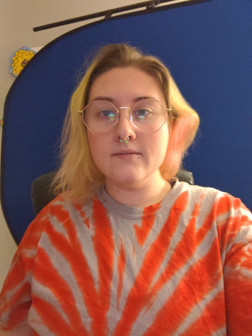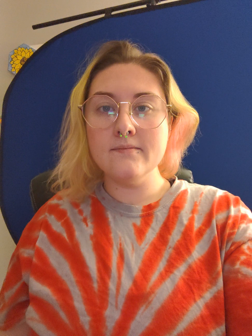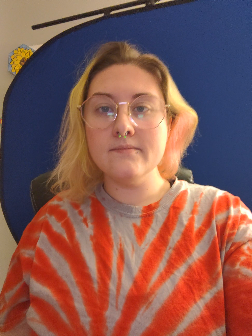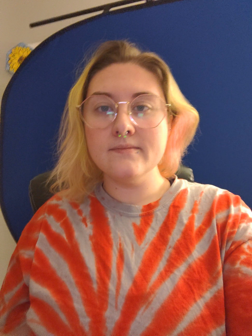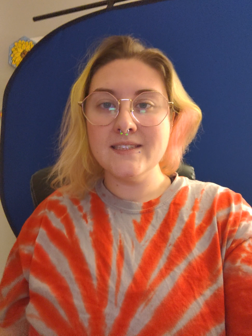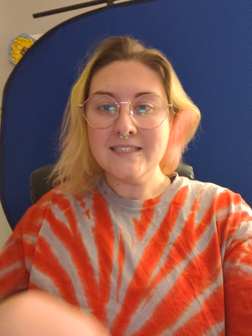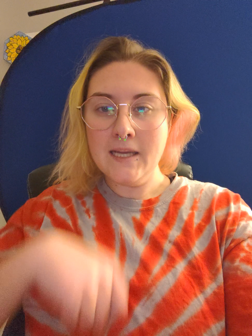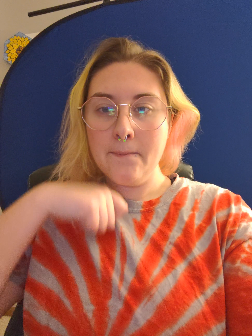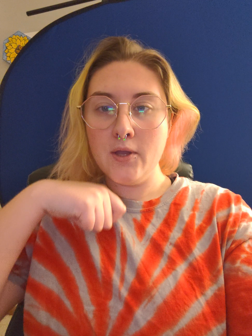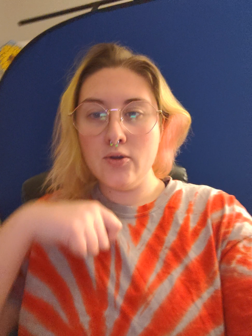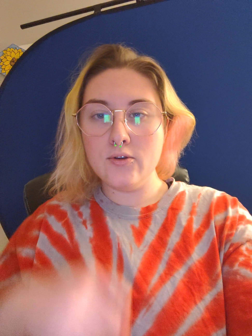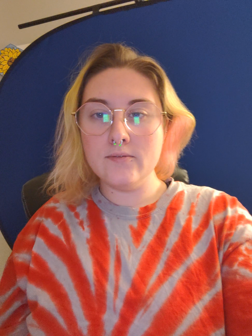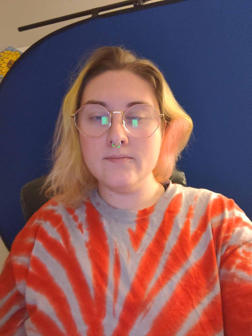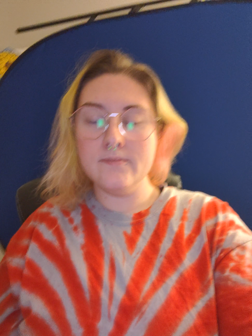zipper